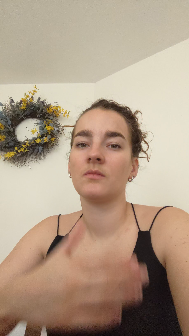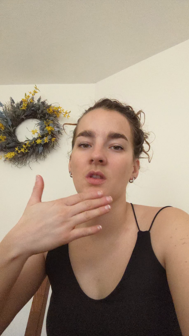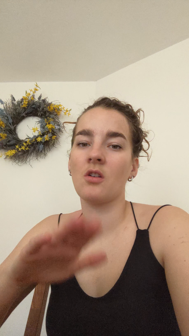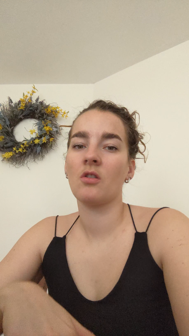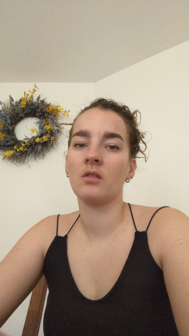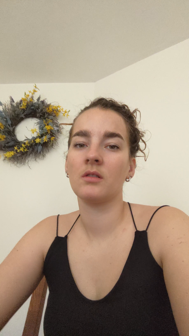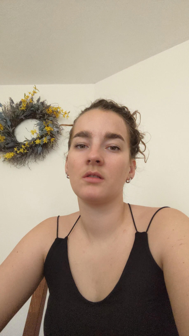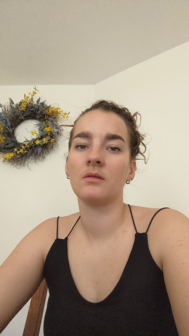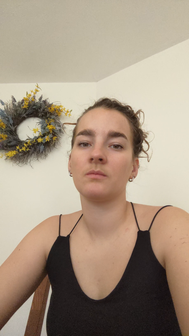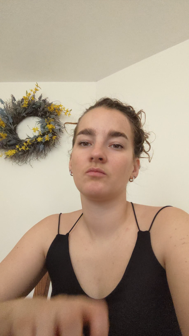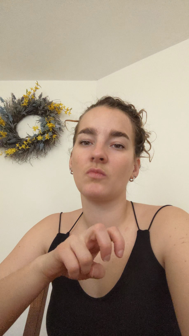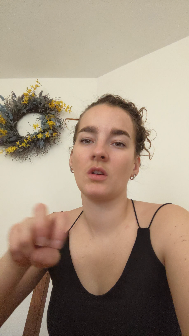porch